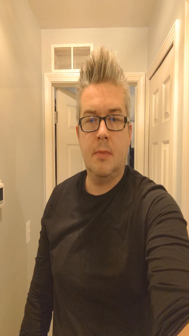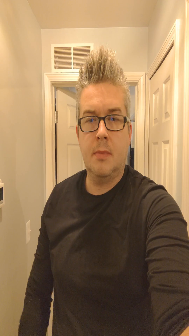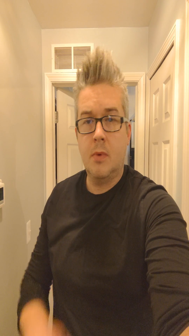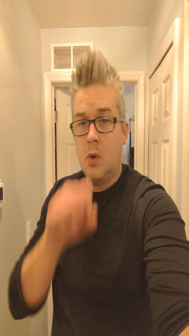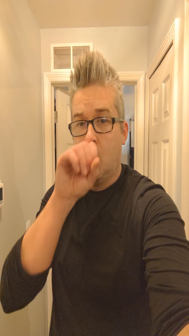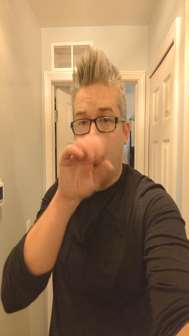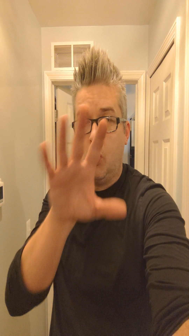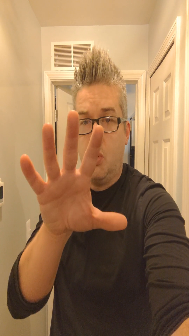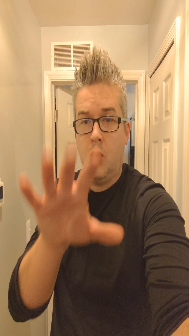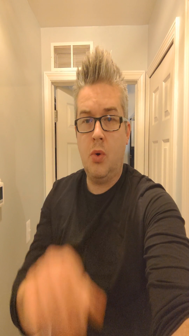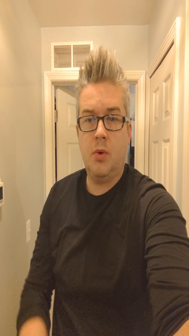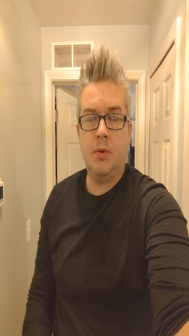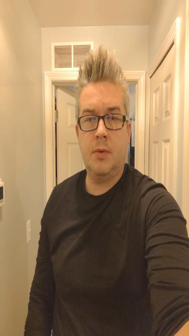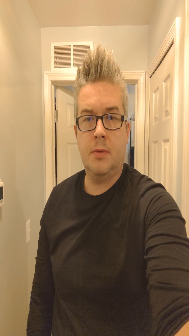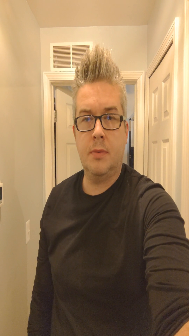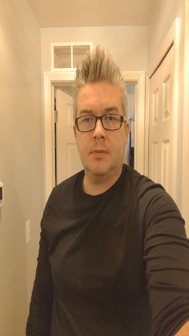blow